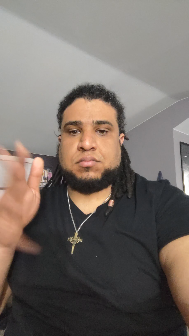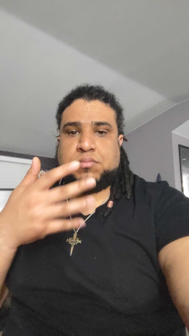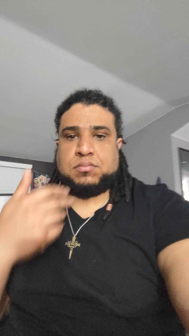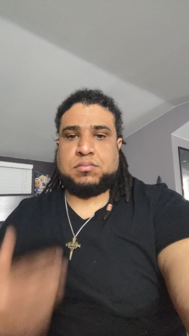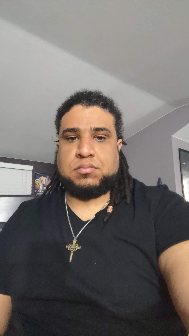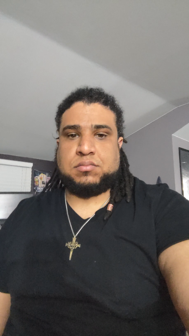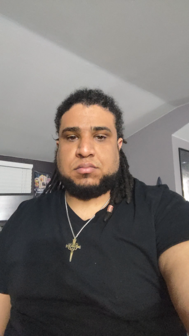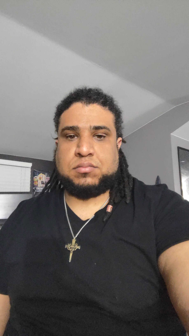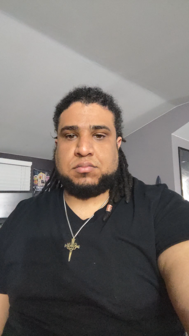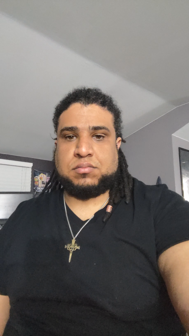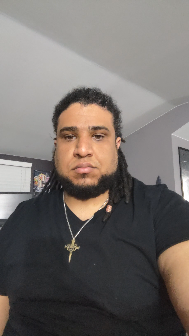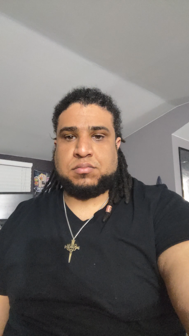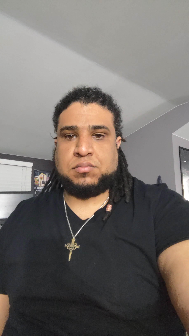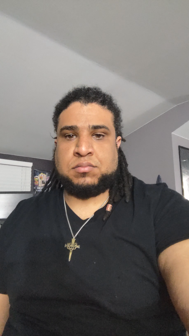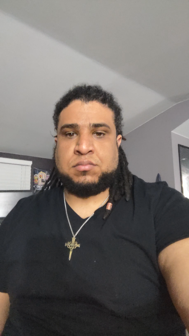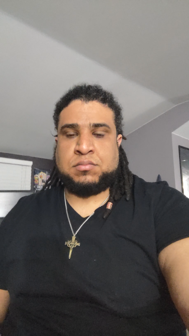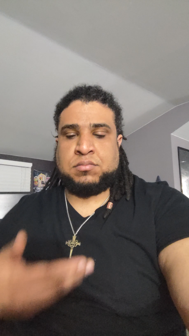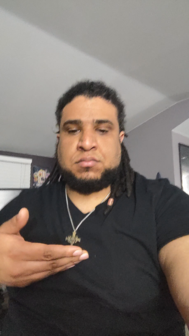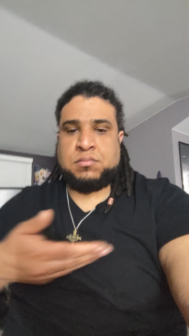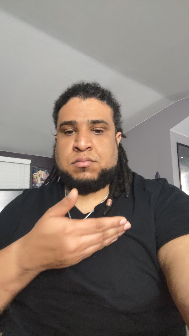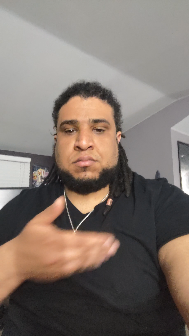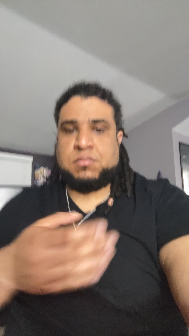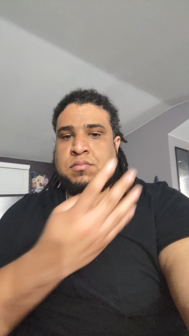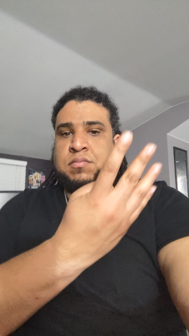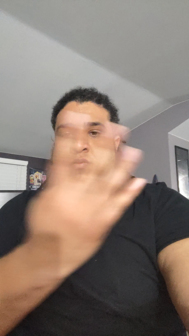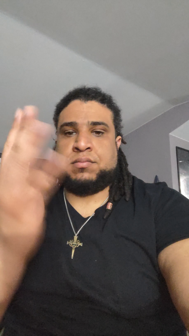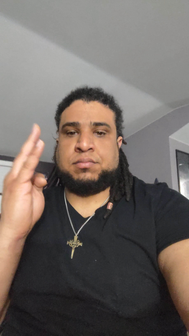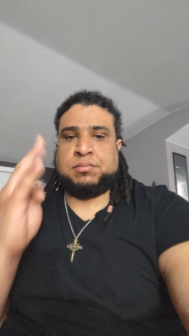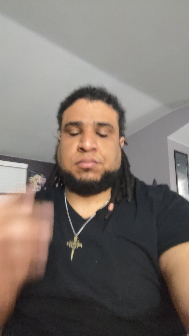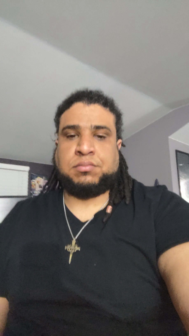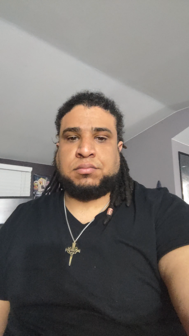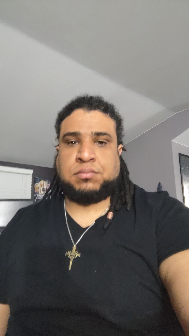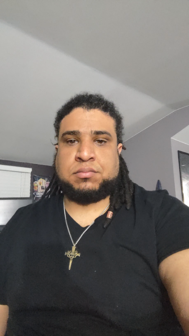crib